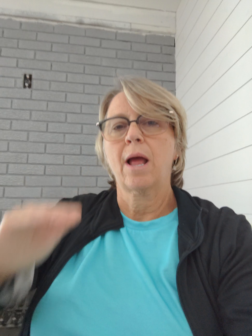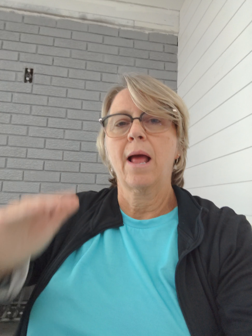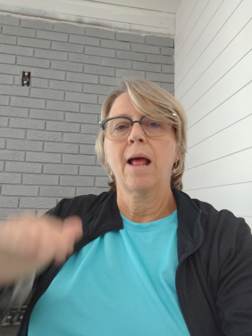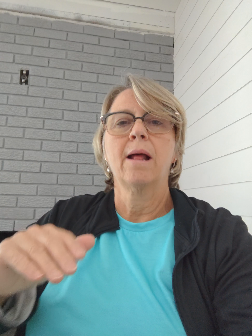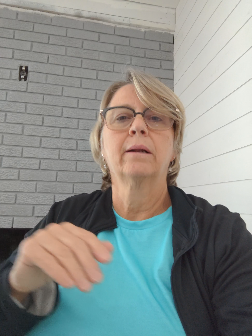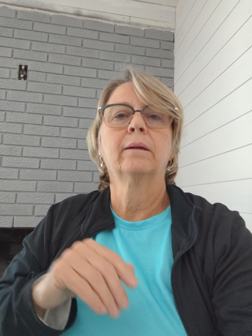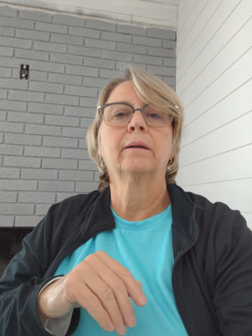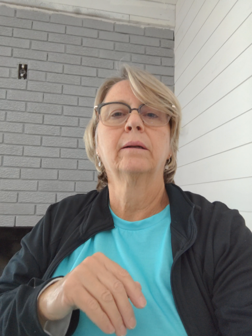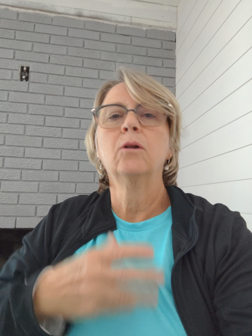child